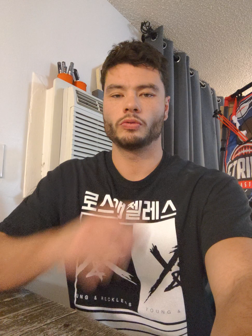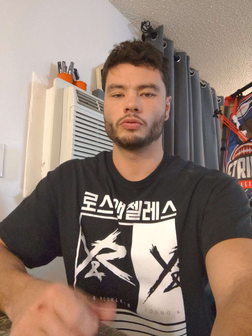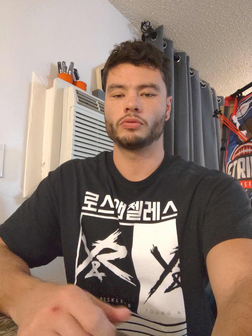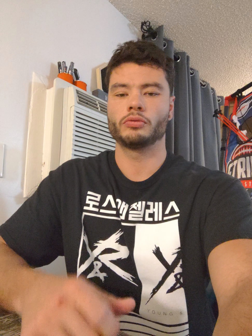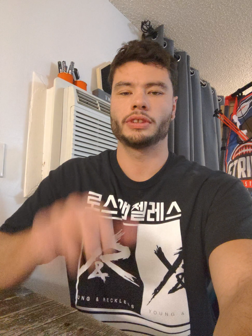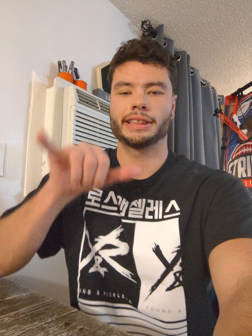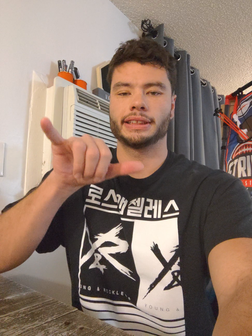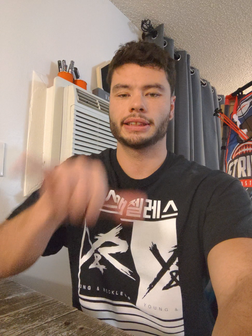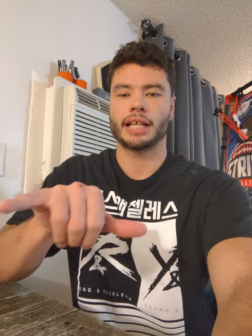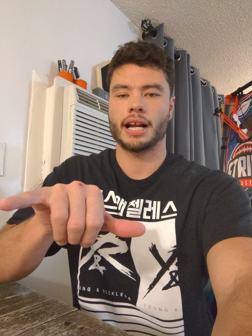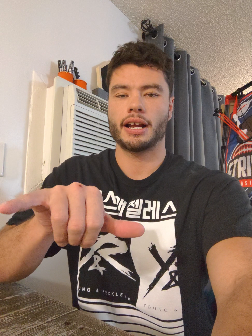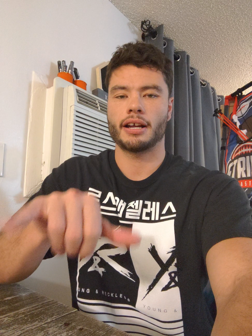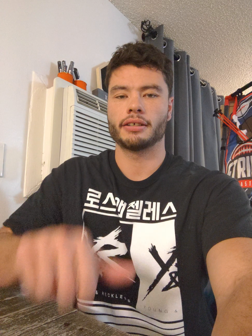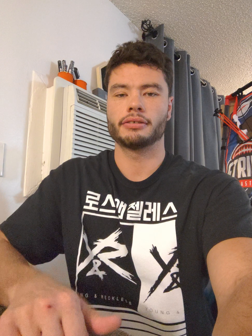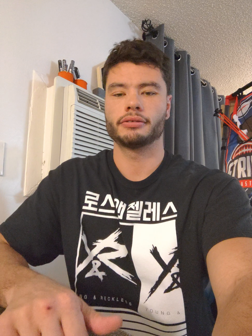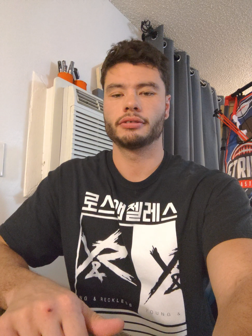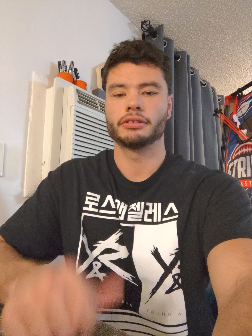stay